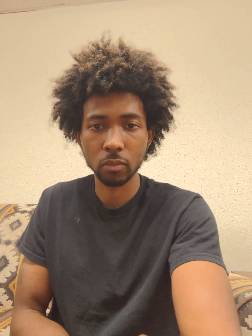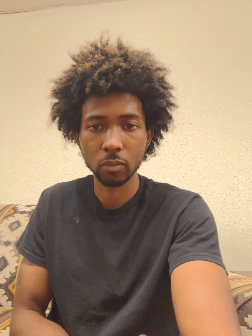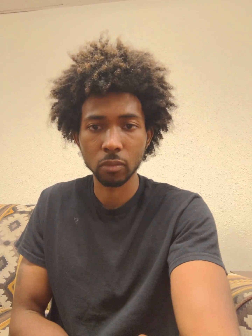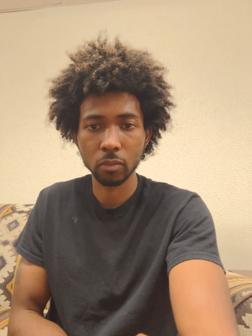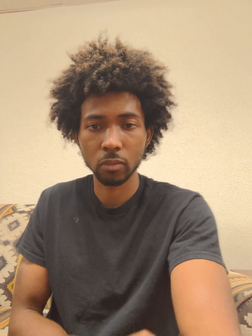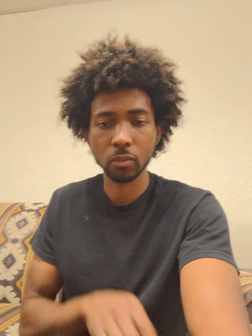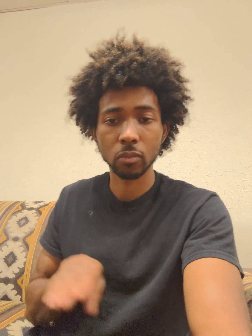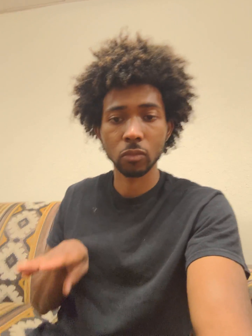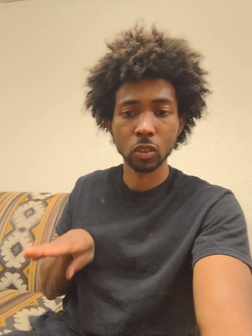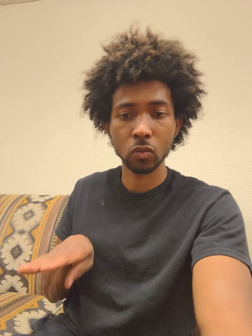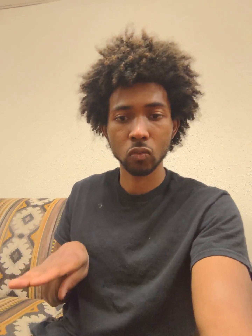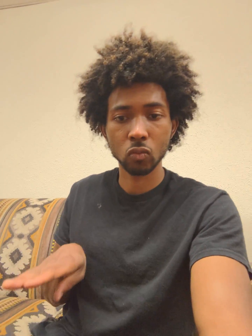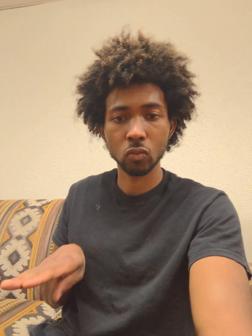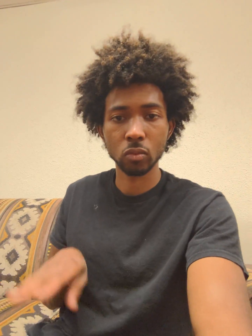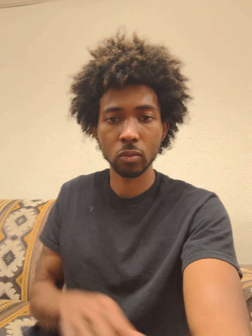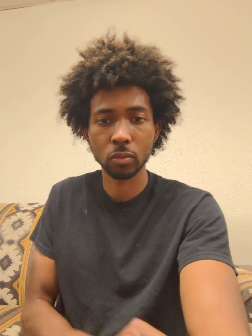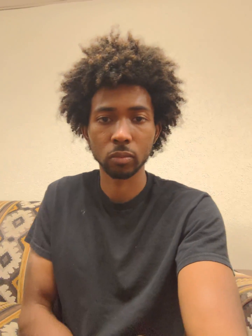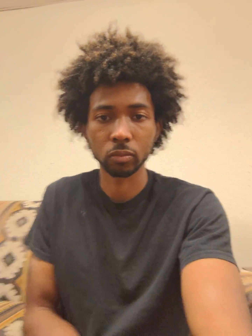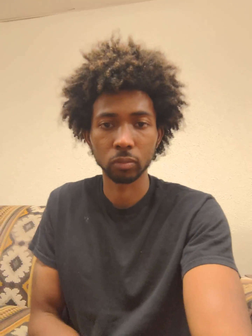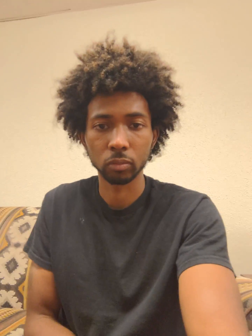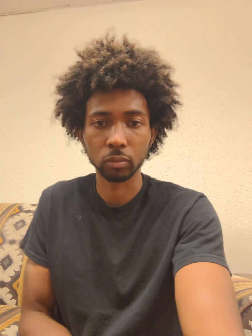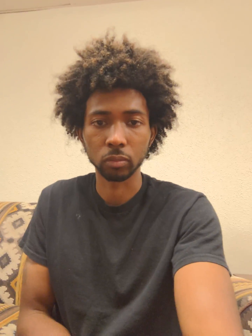penguin